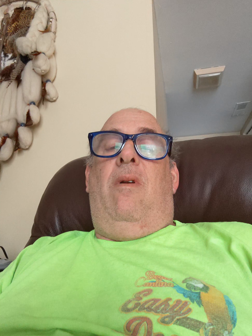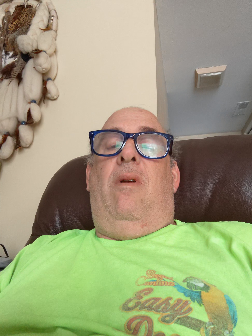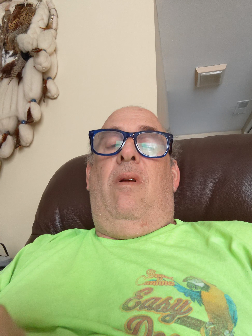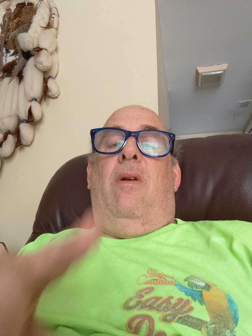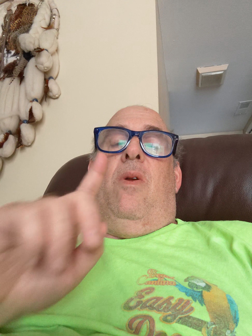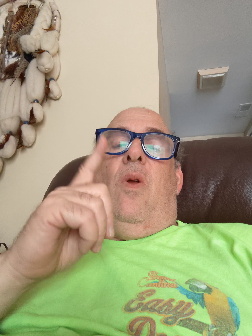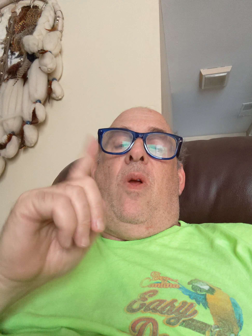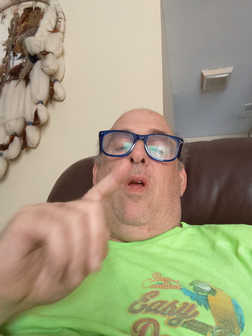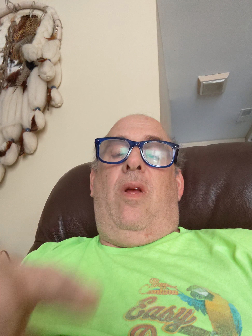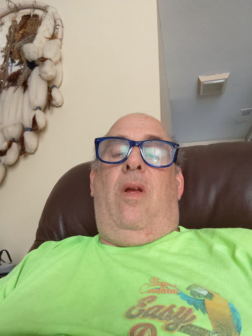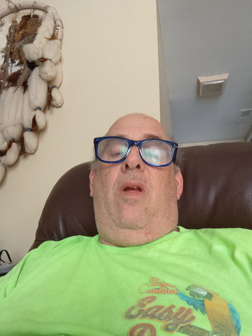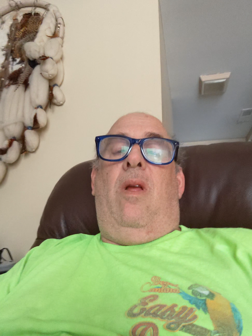talk